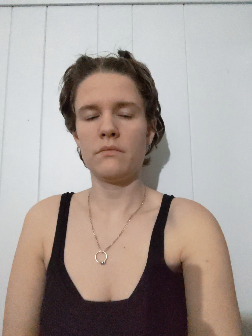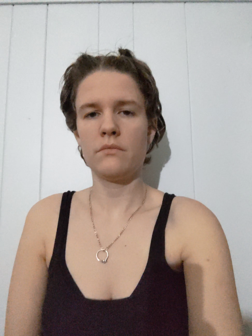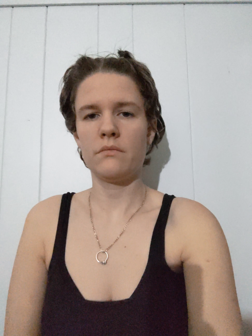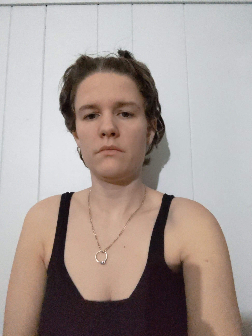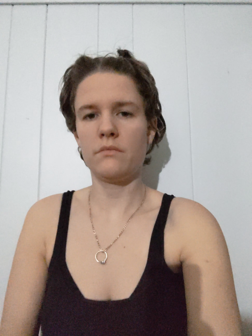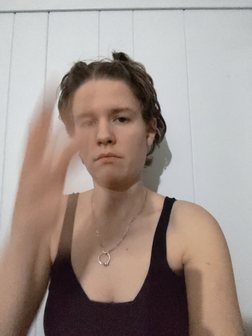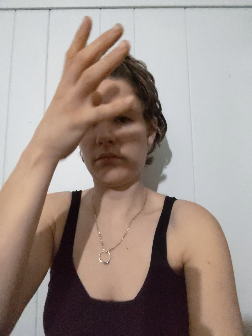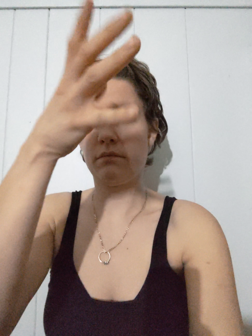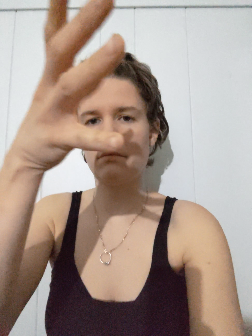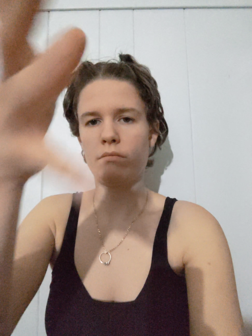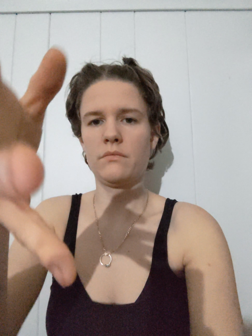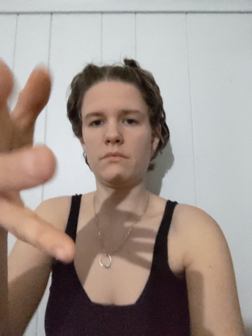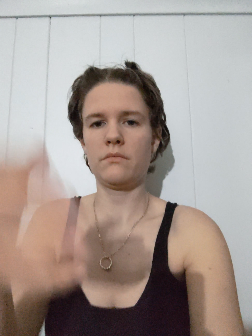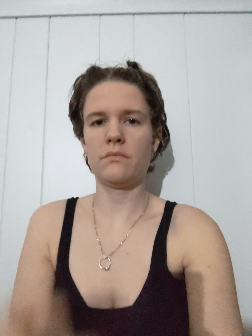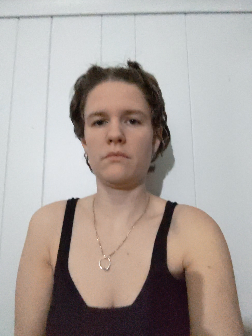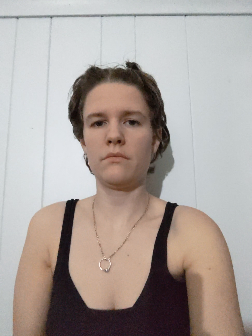grandpa